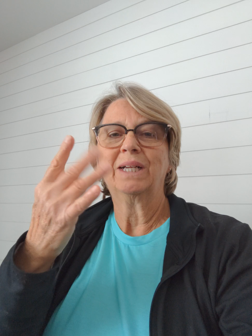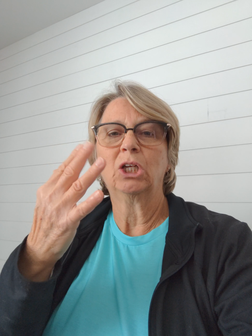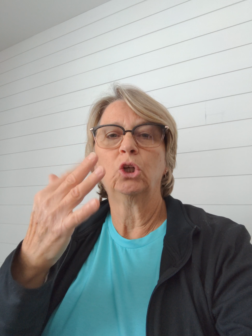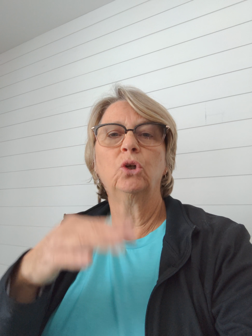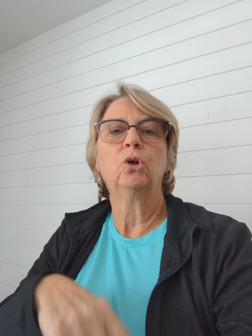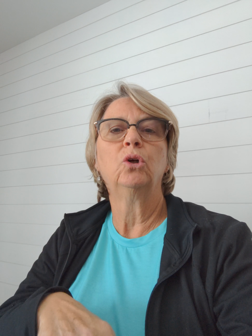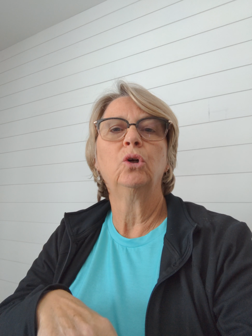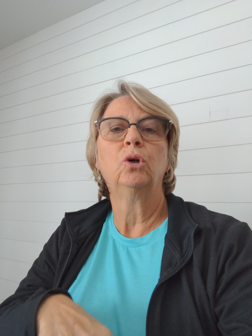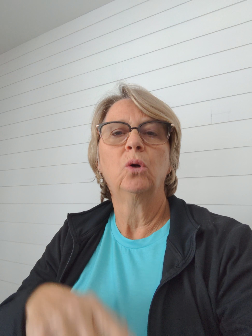finger